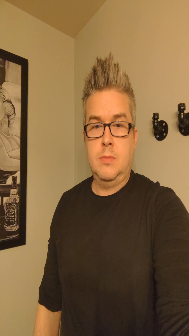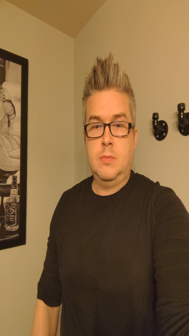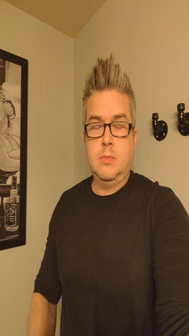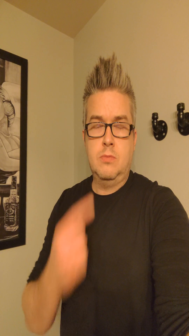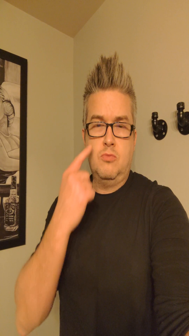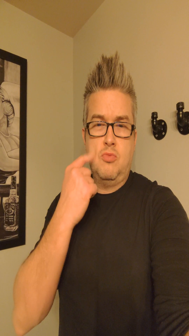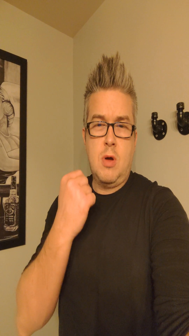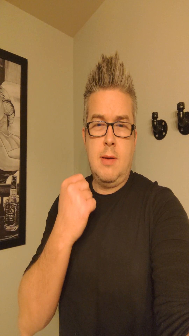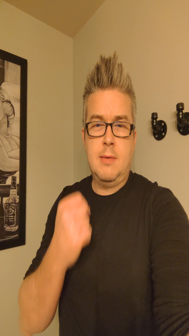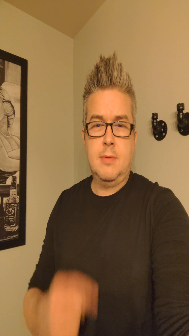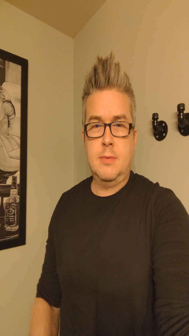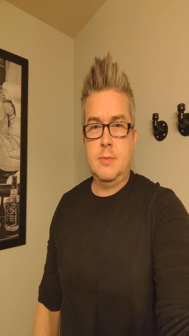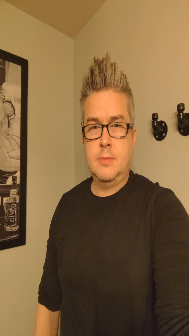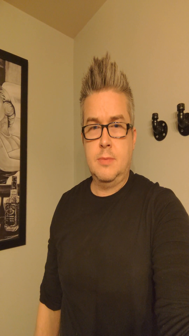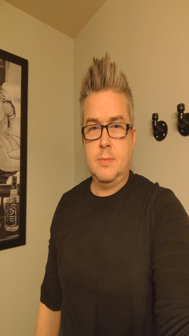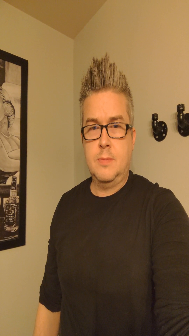cry